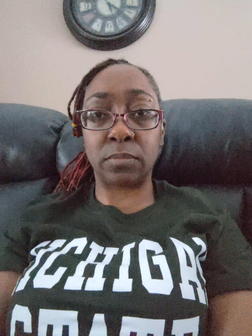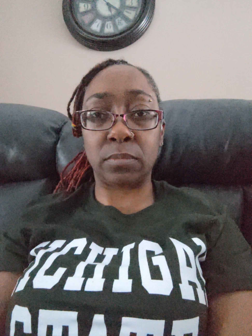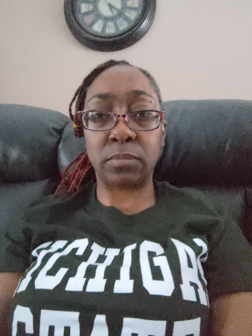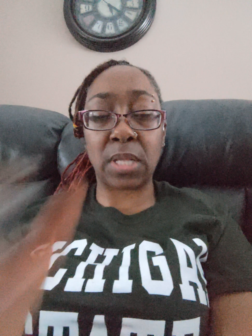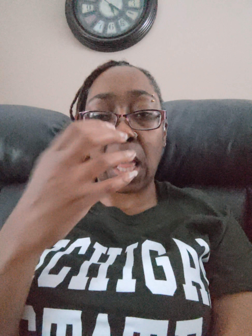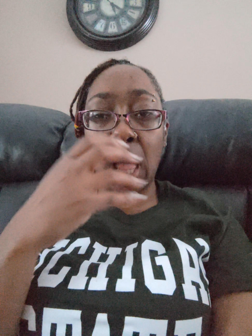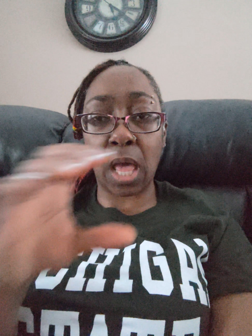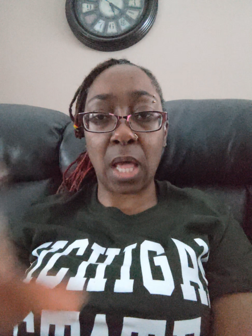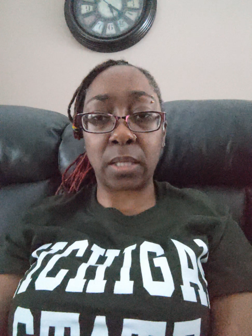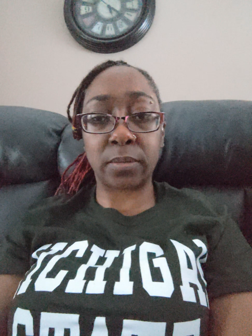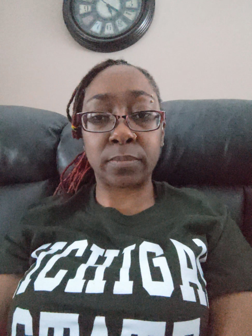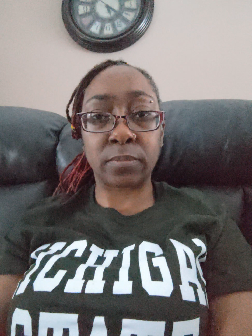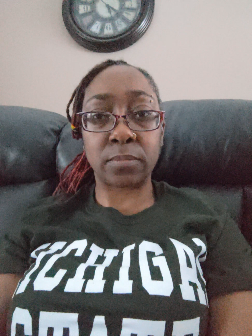hot